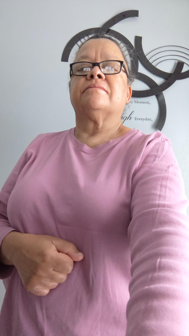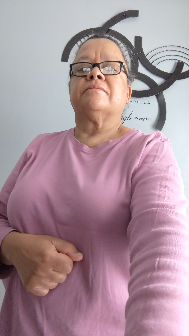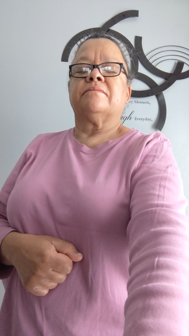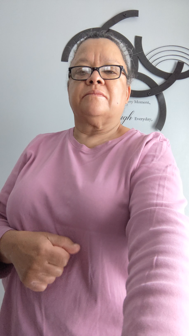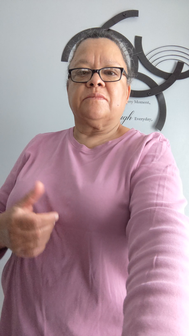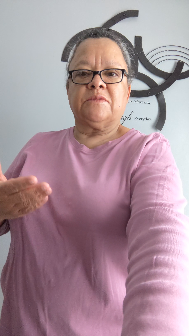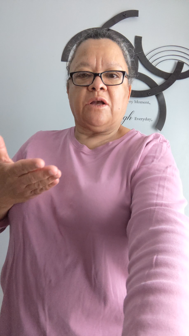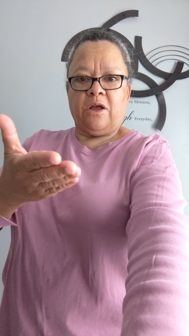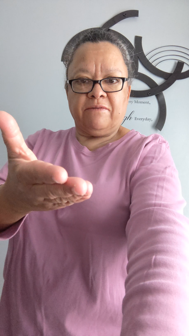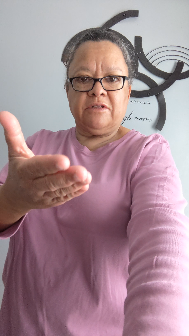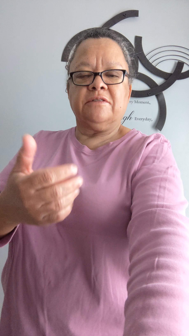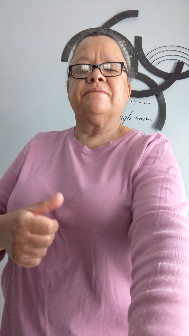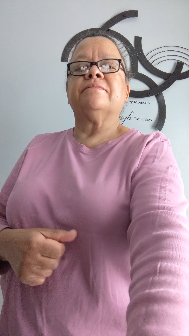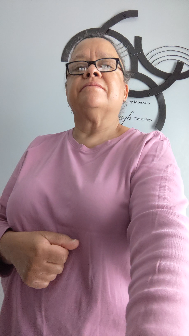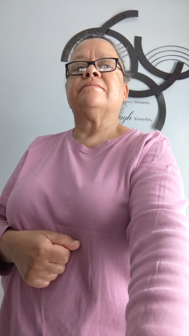oven